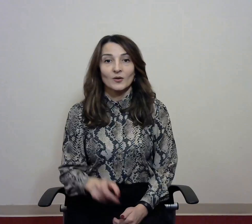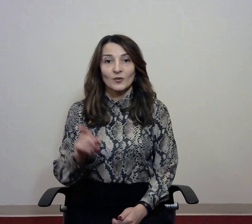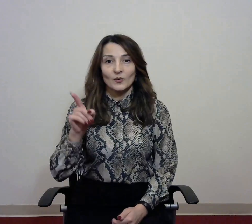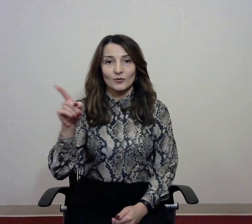O